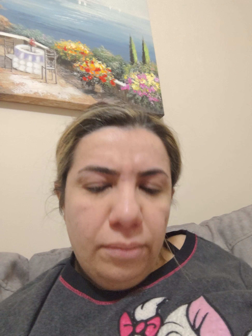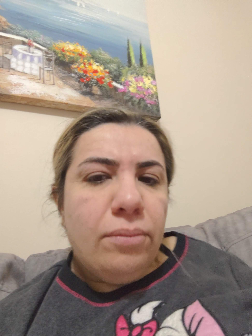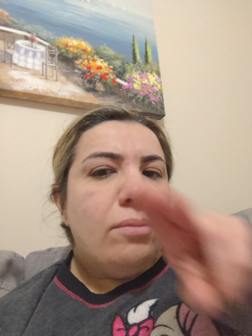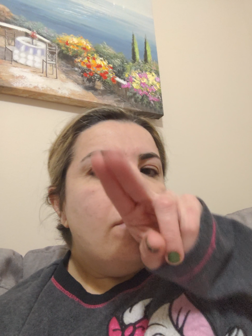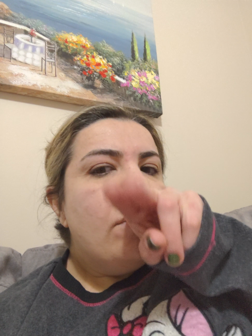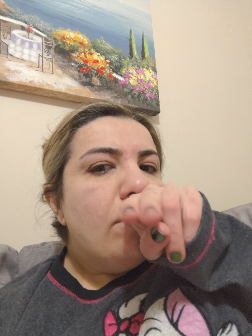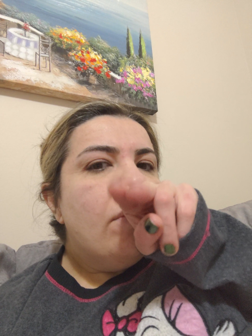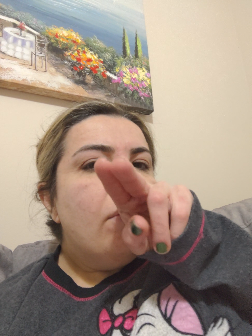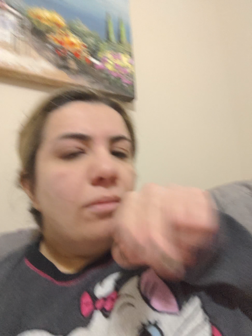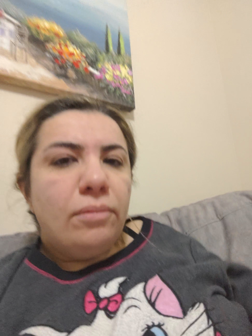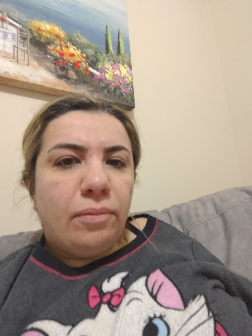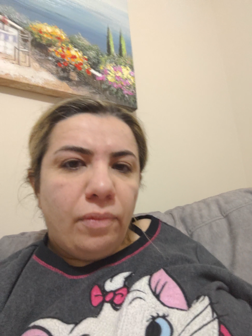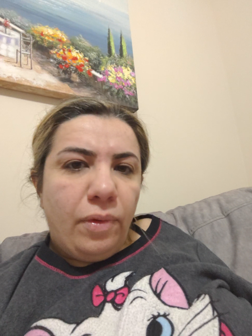tongue